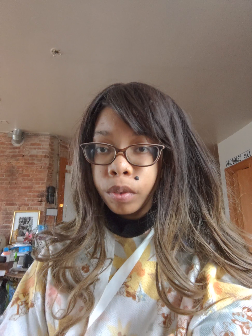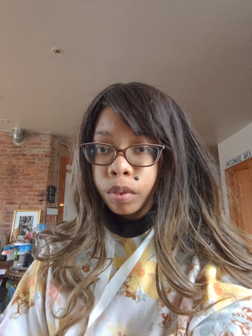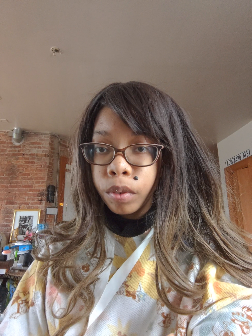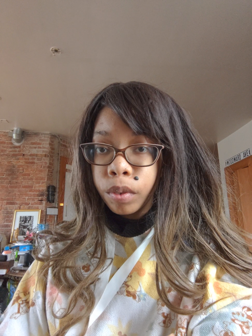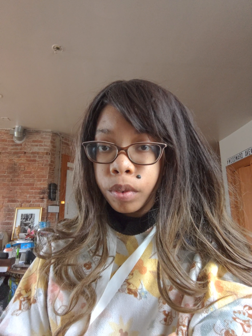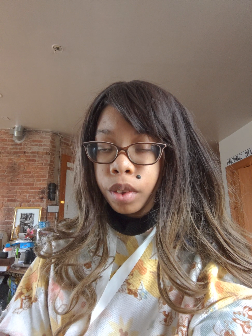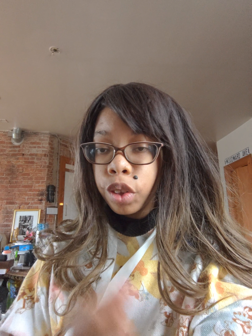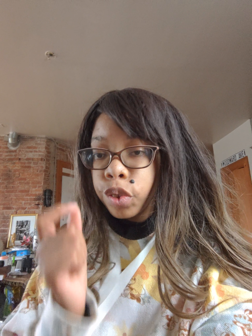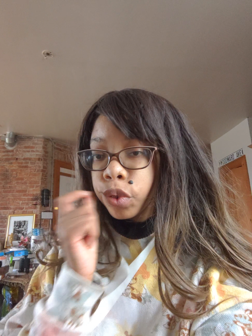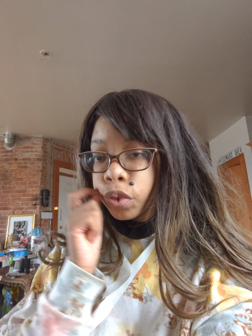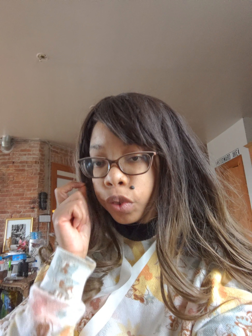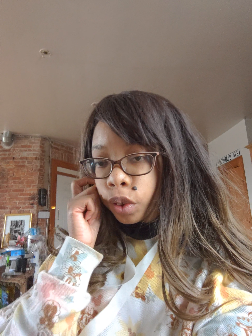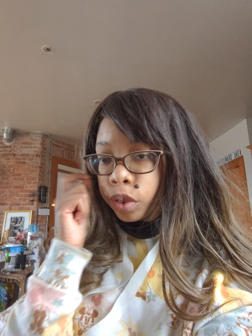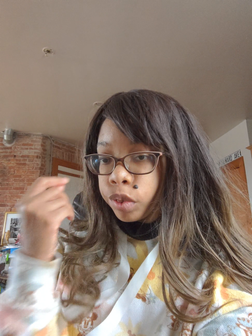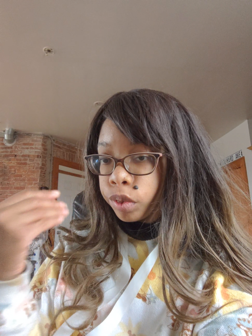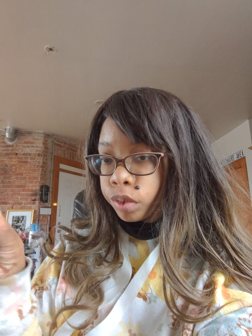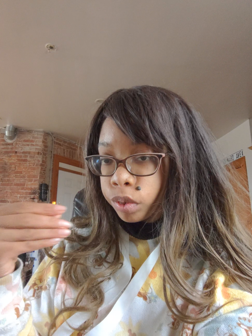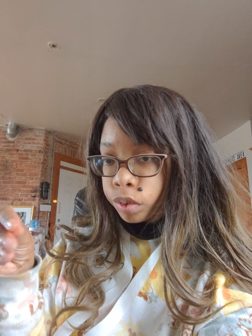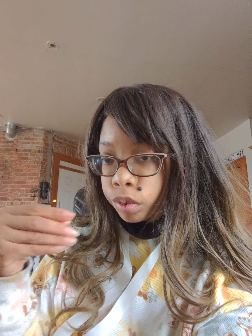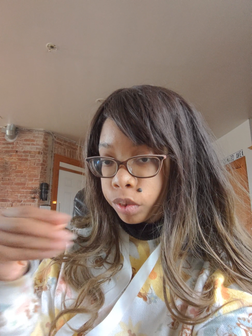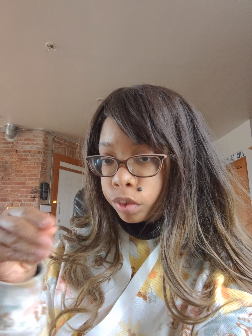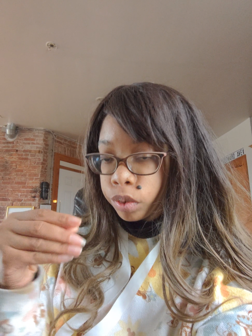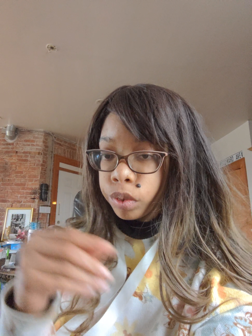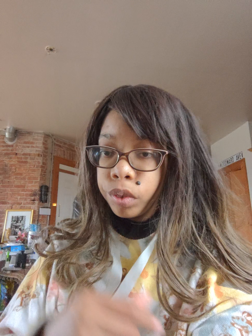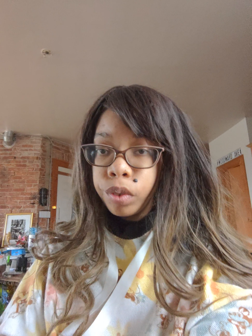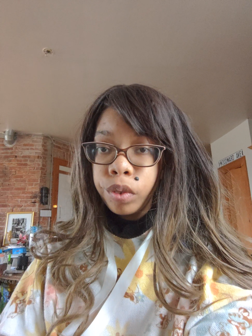store